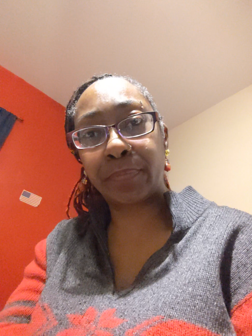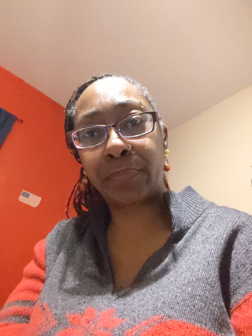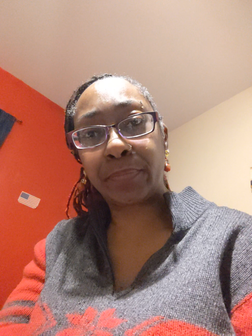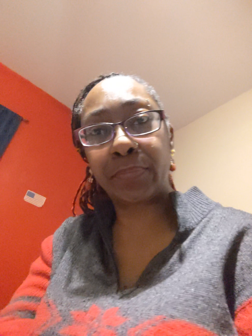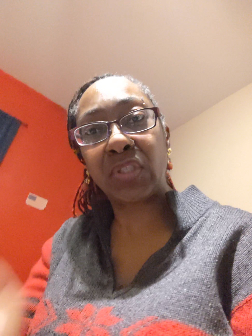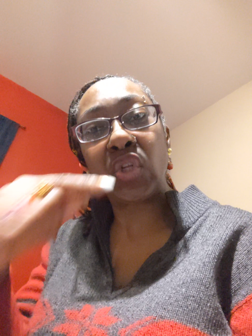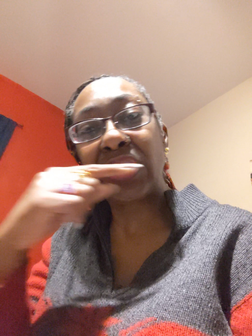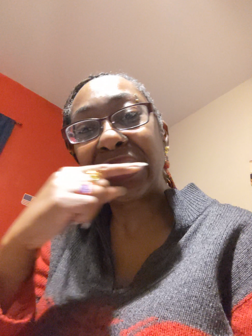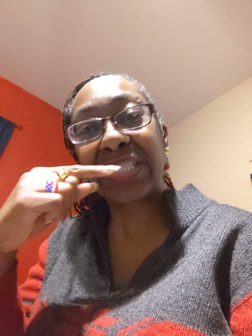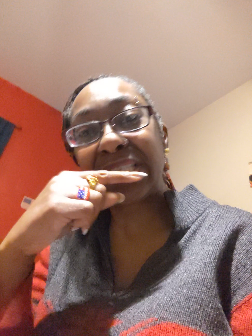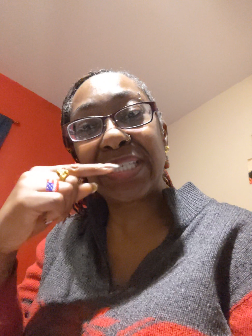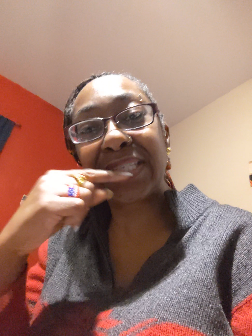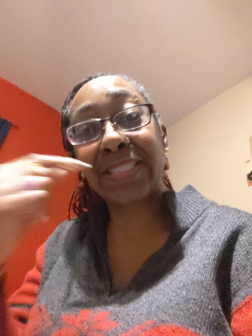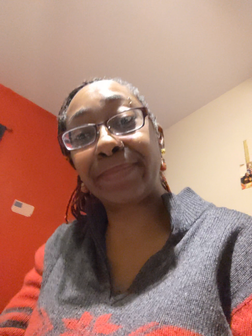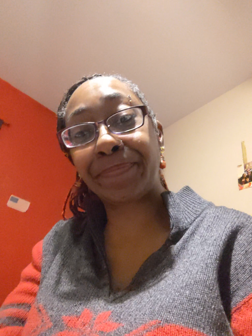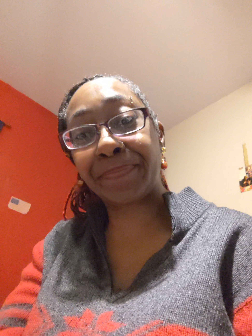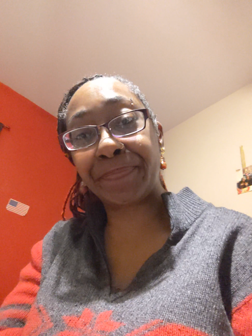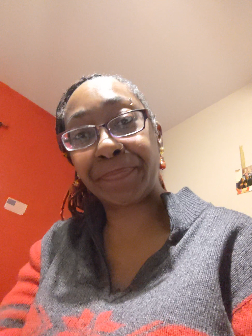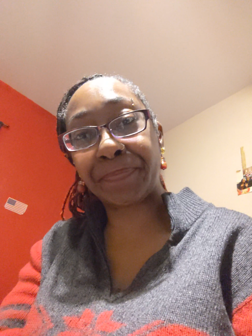toothbrush